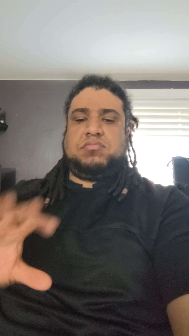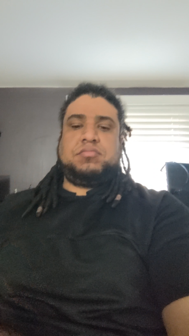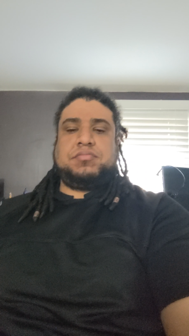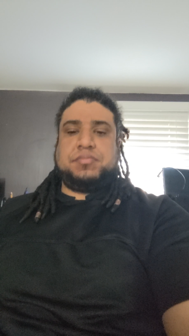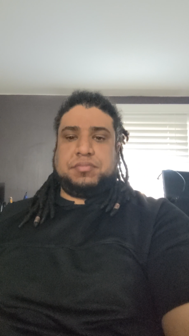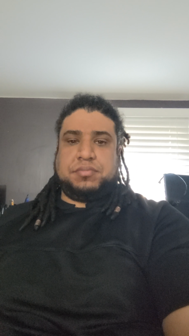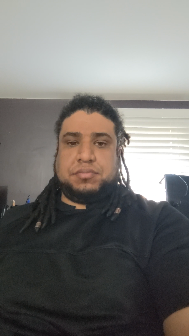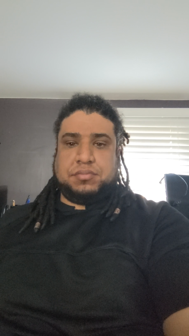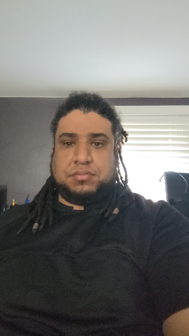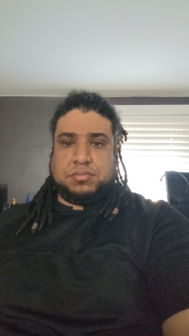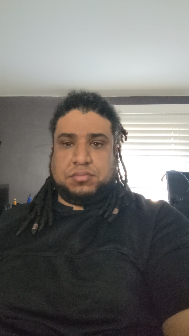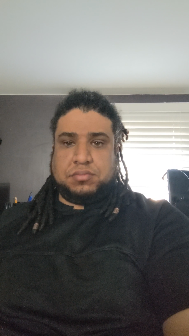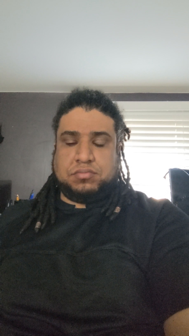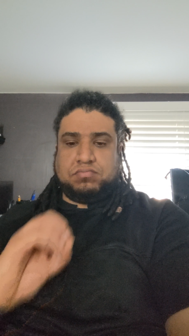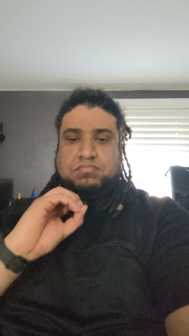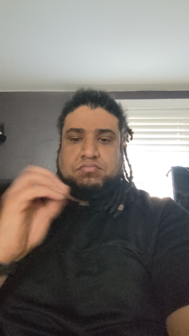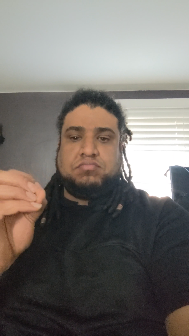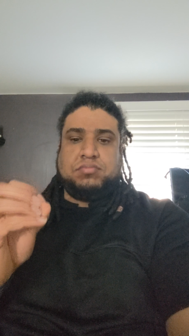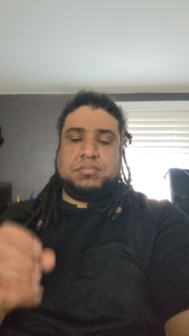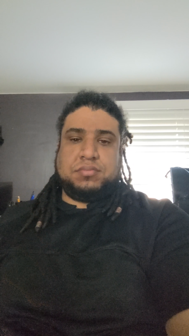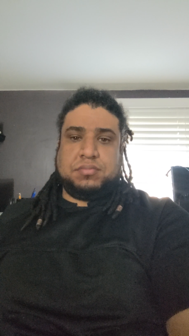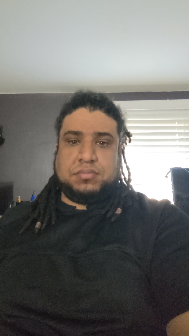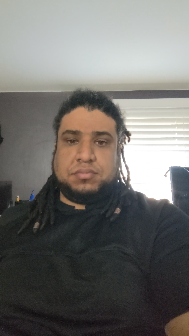none